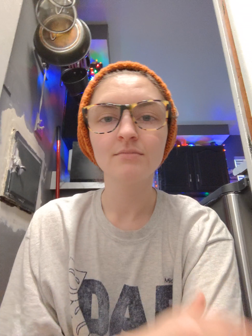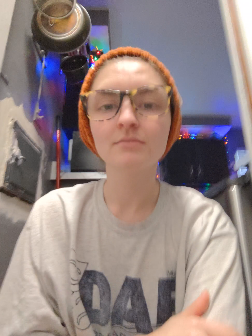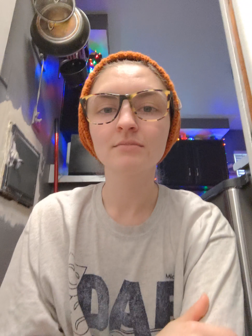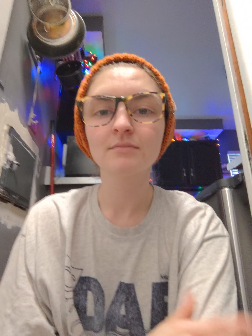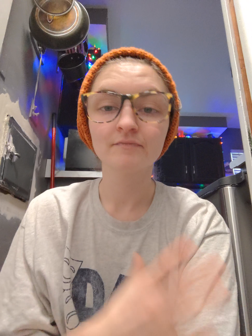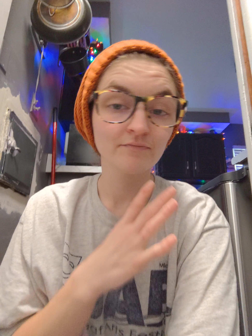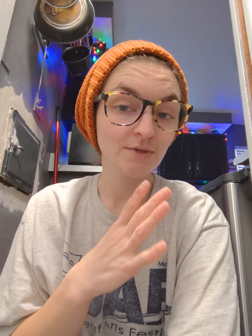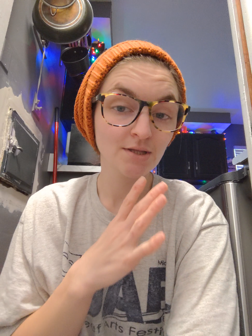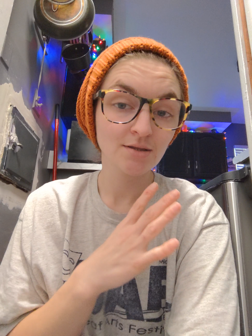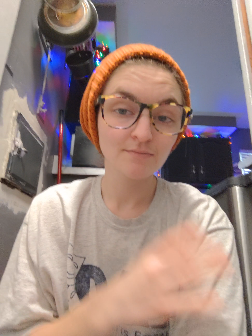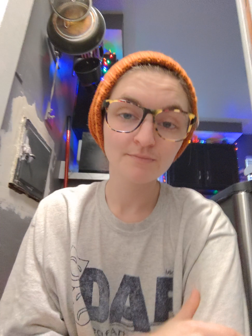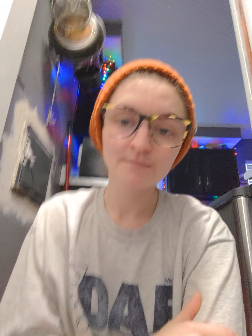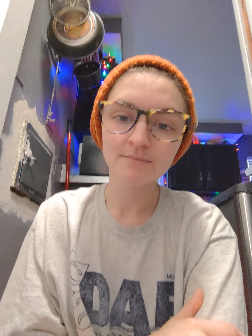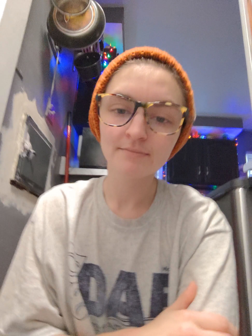fine